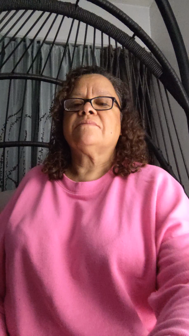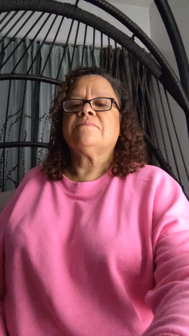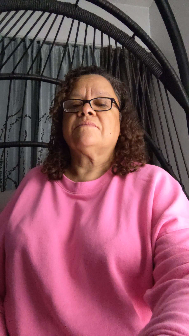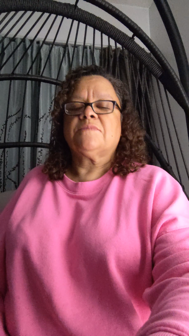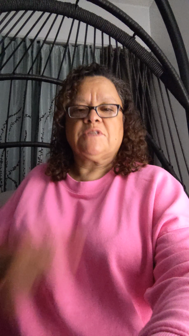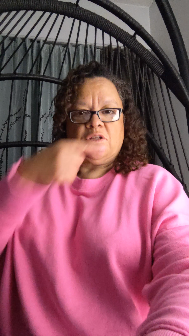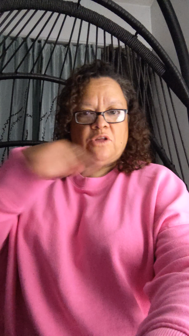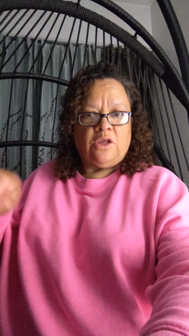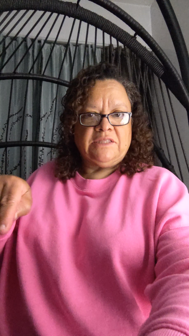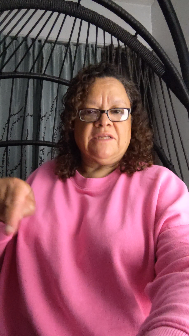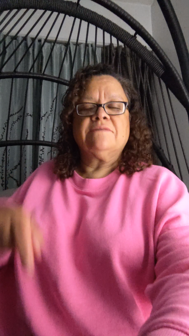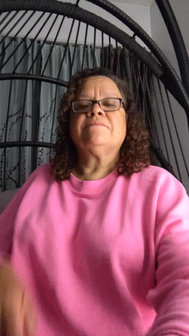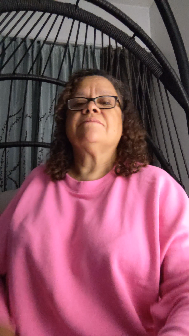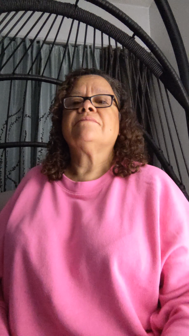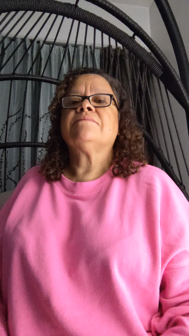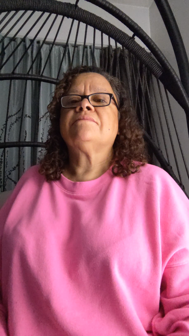cut